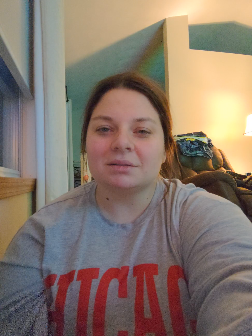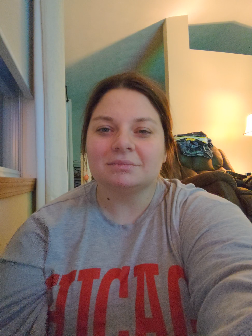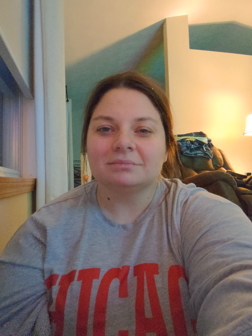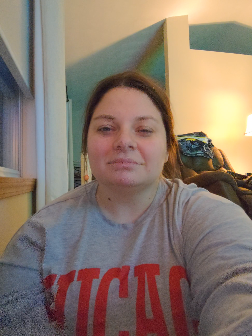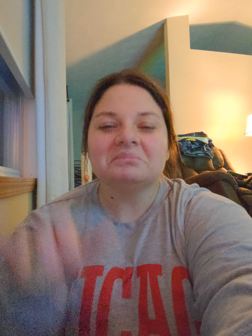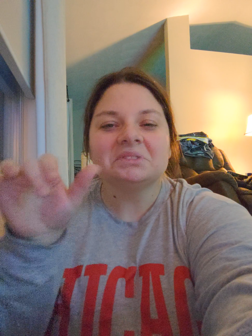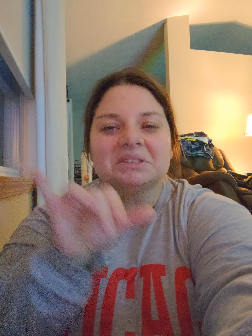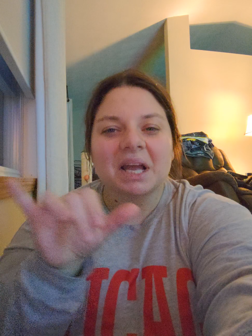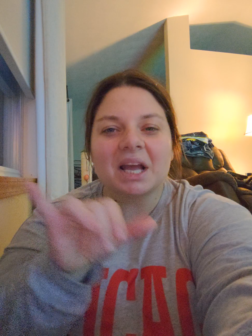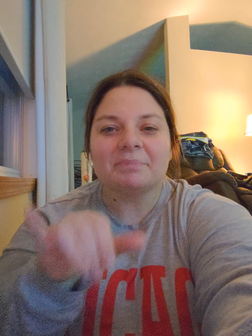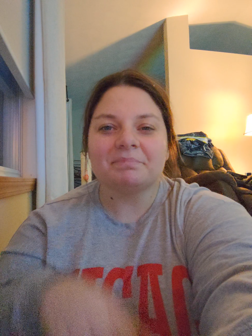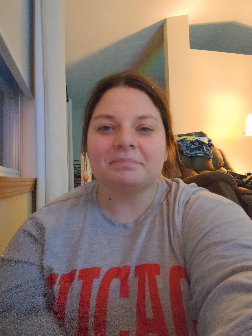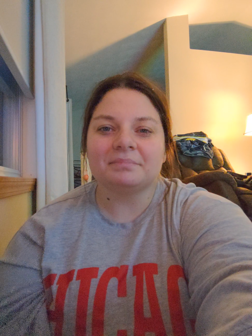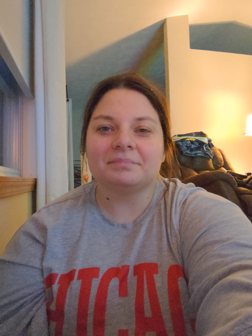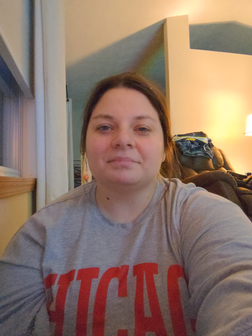same